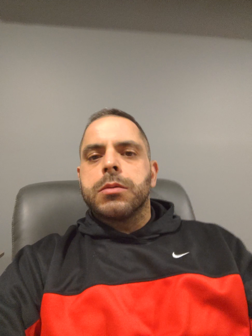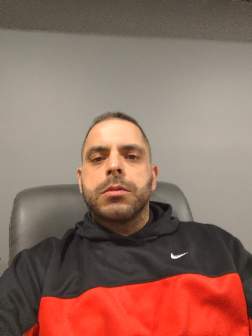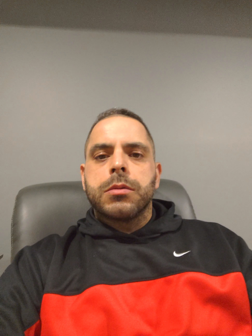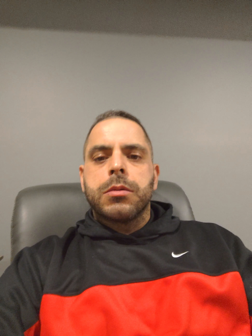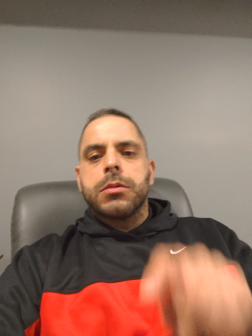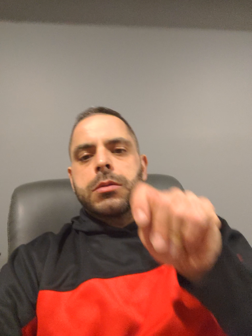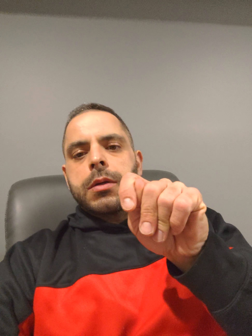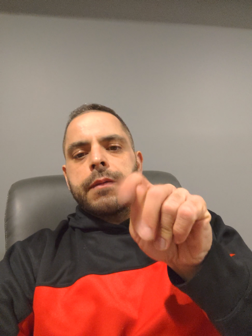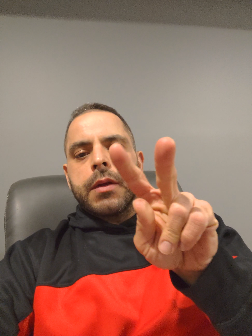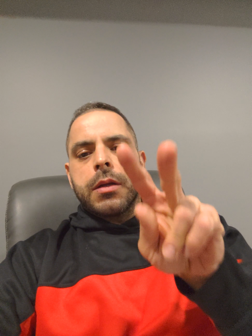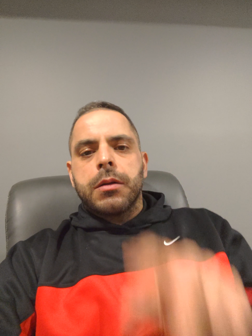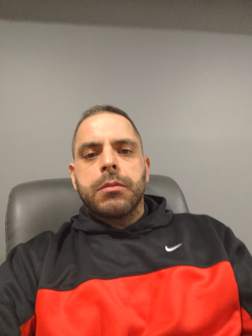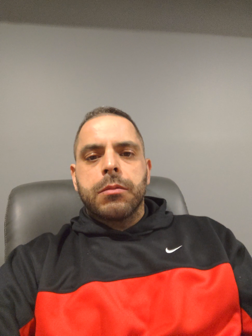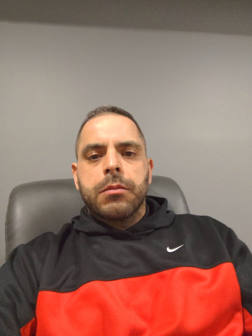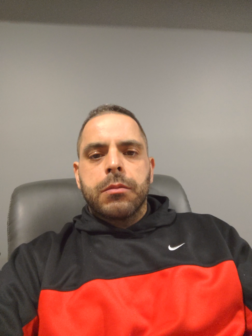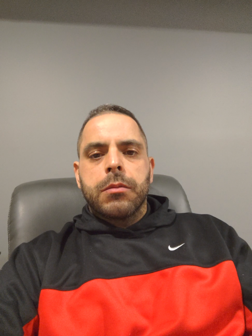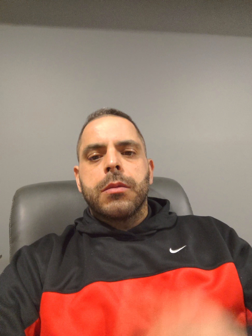TV